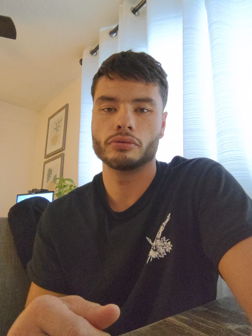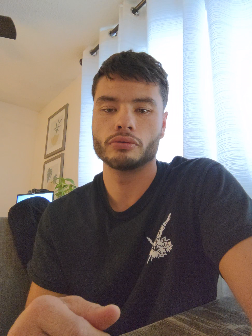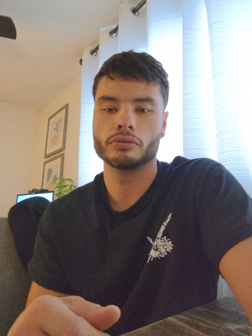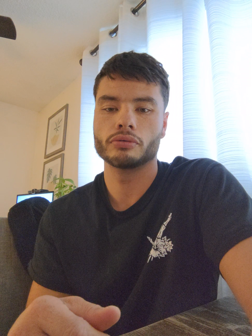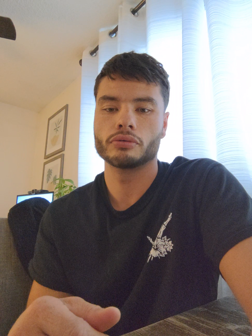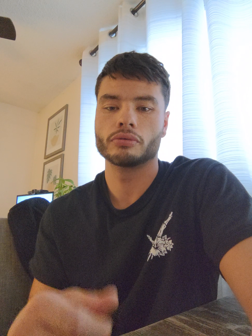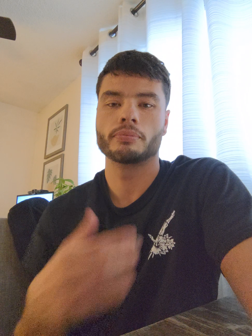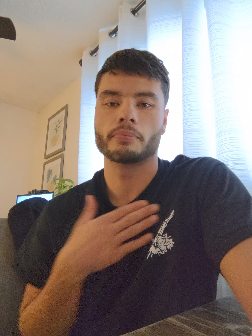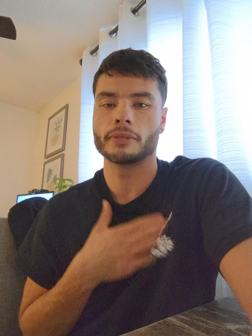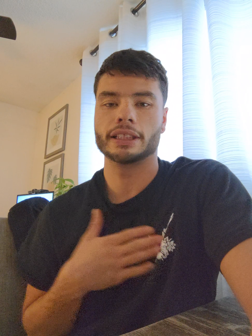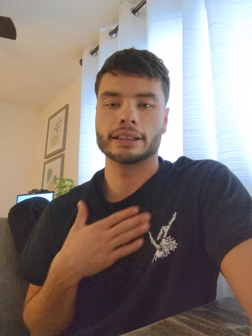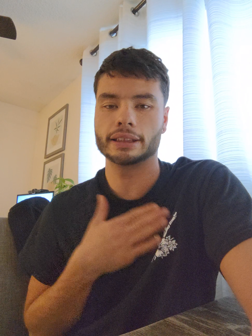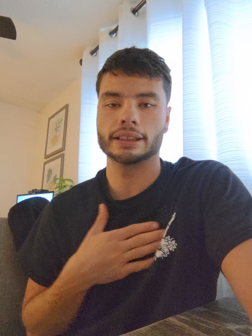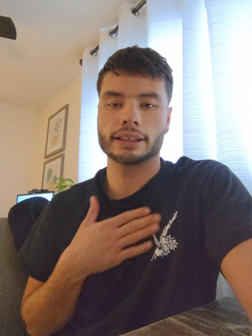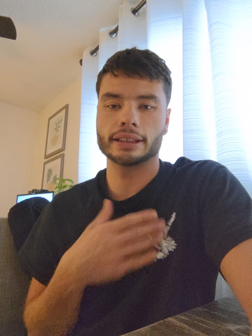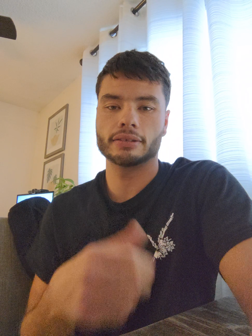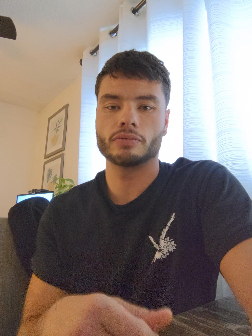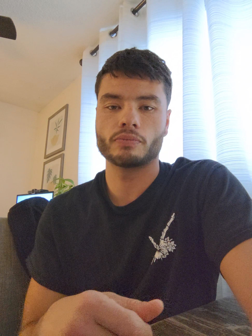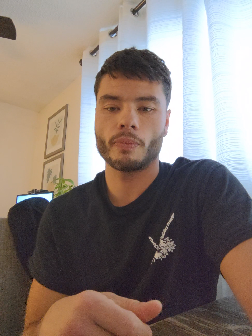please